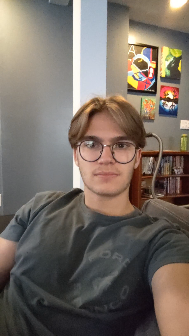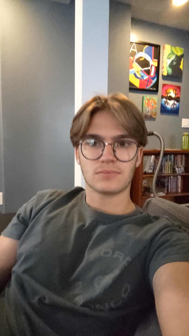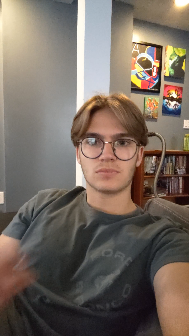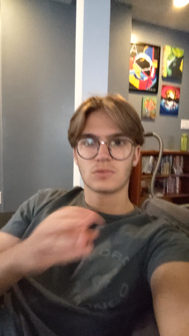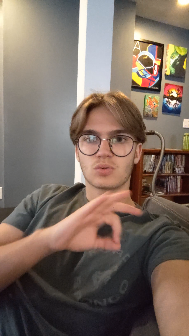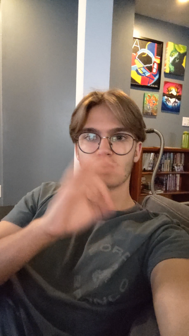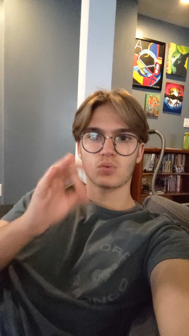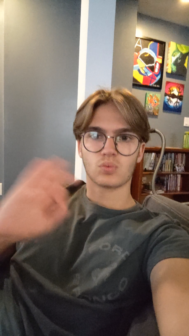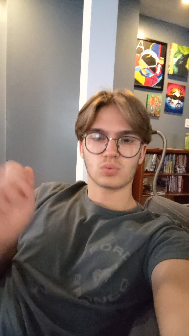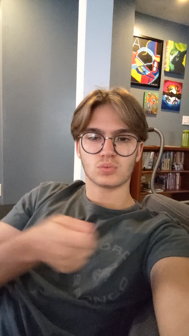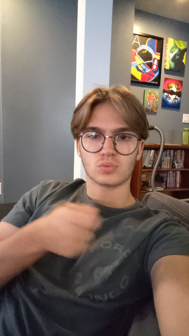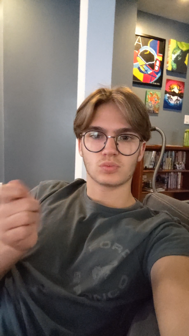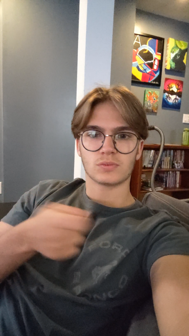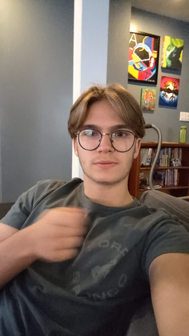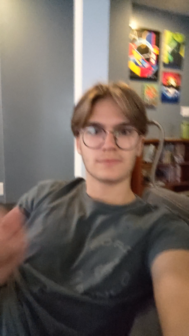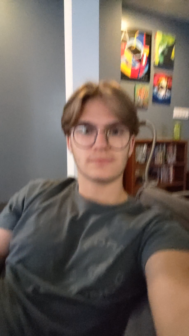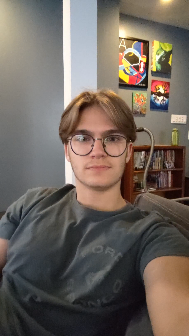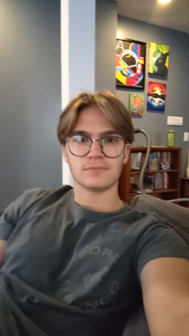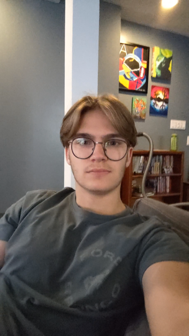hose